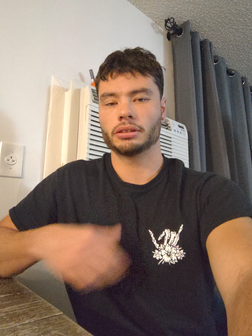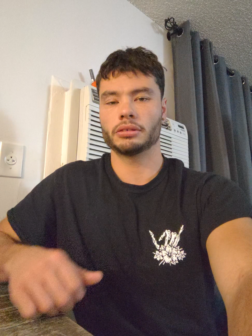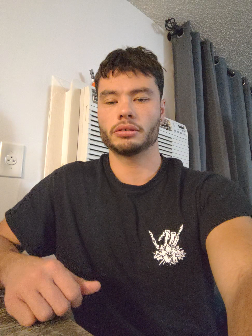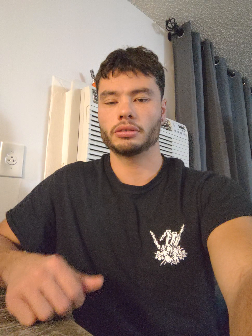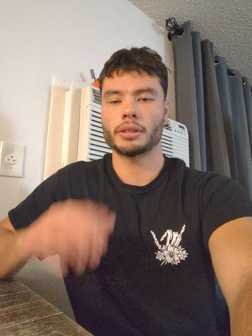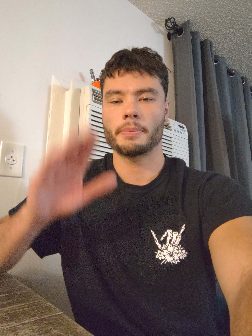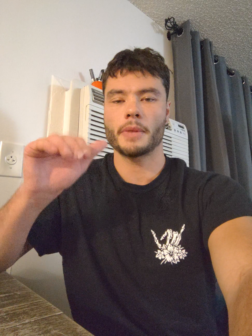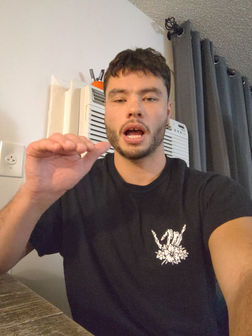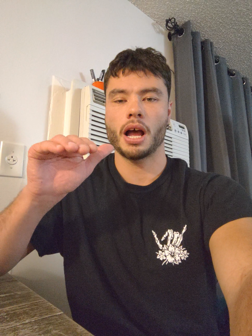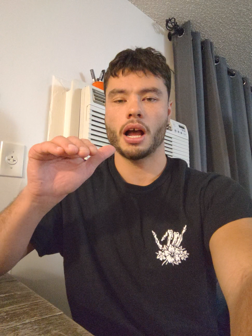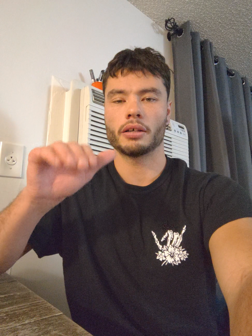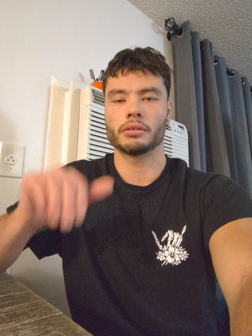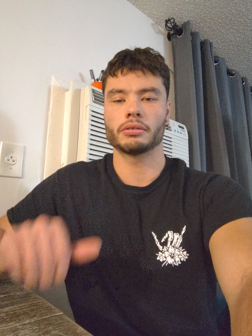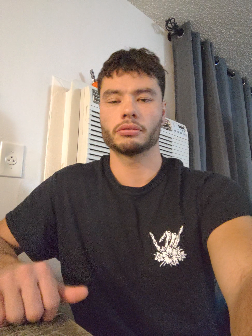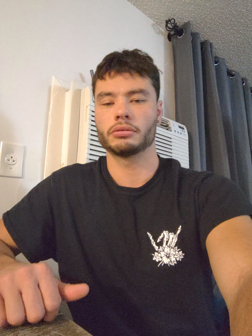bye